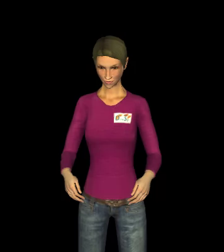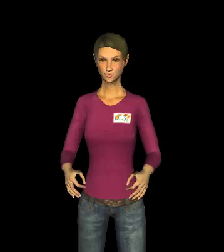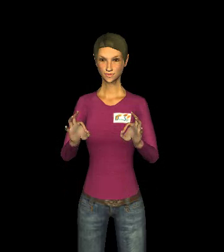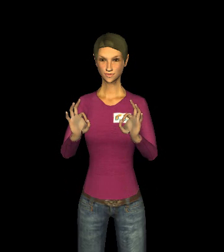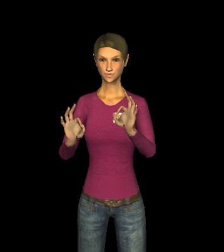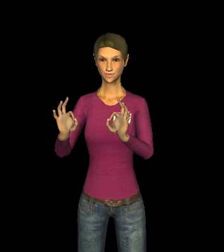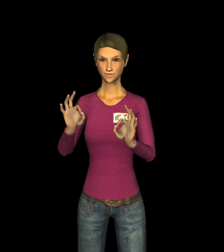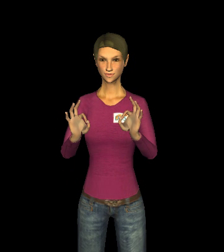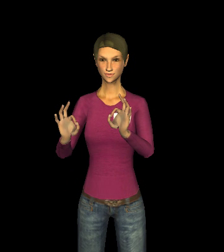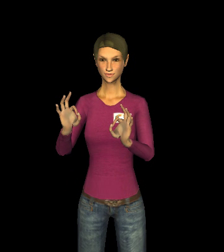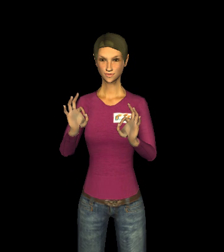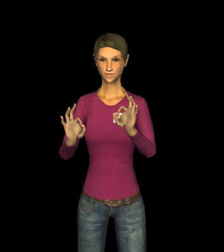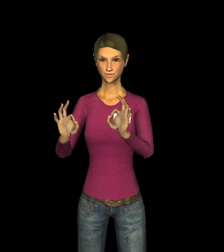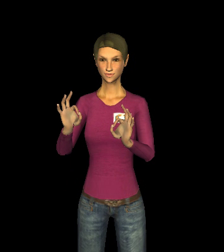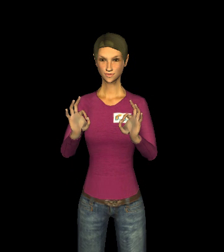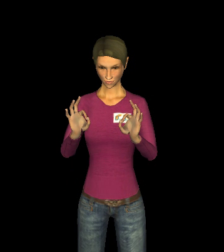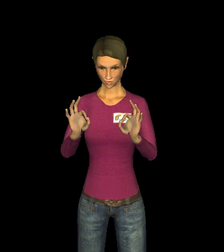الآنسة